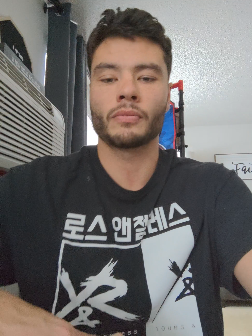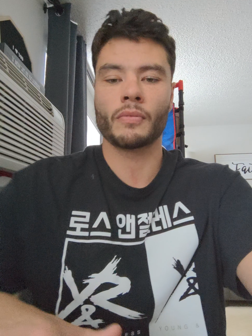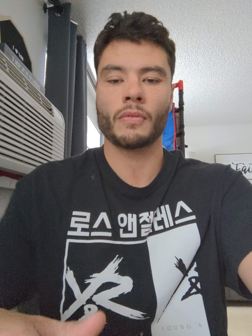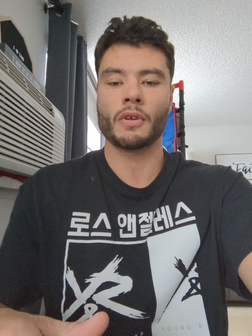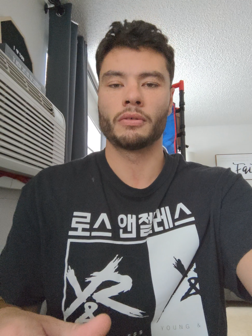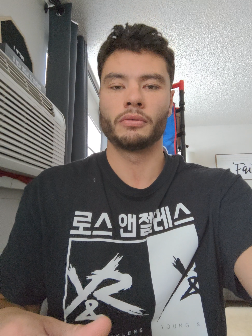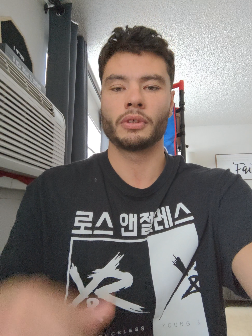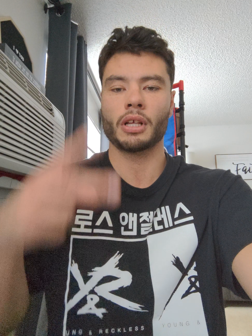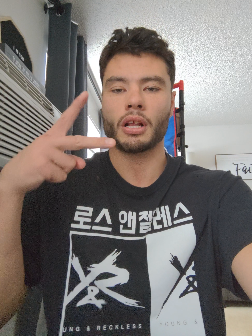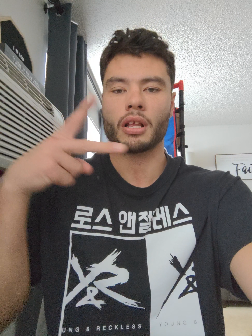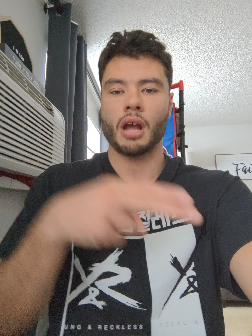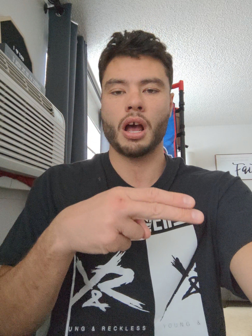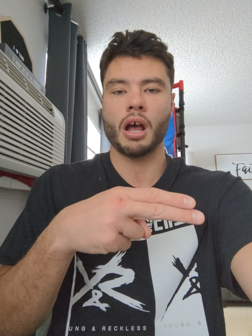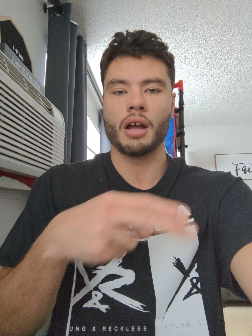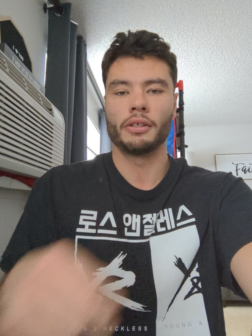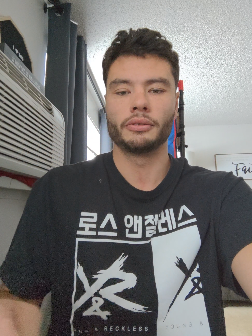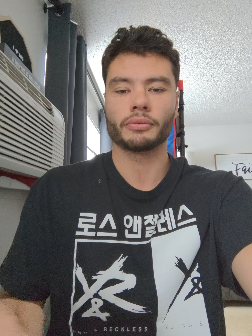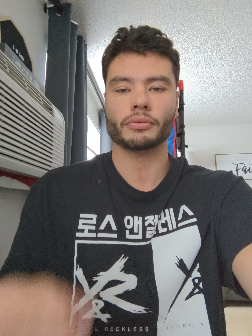cut